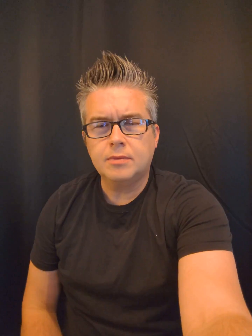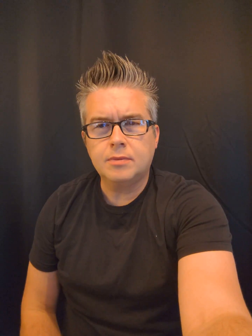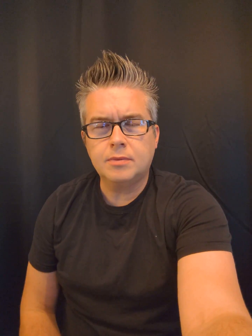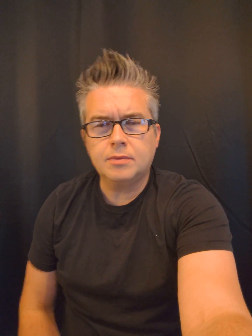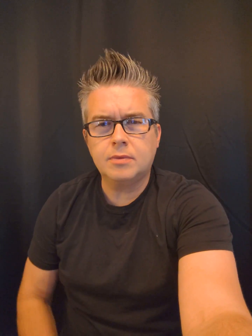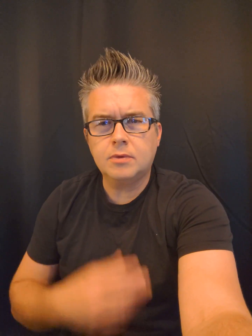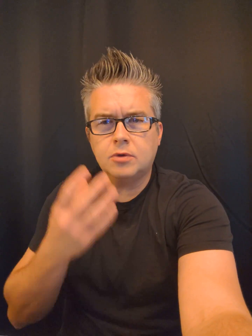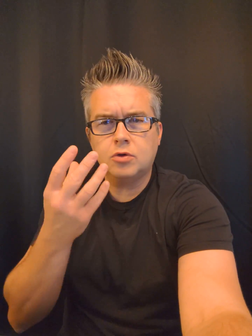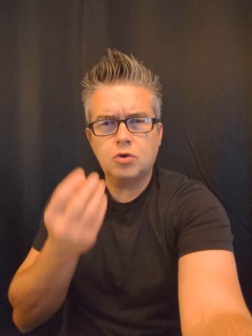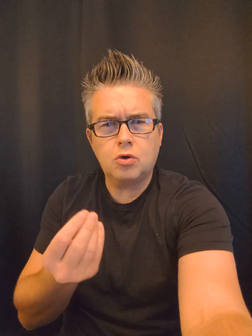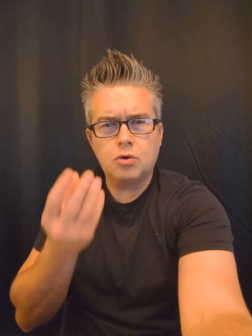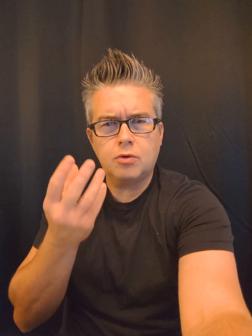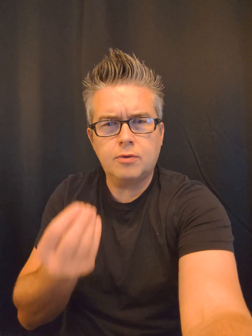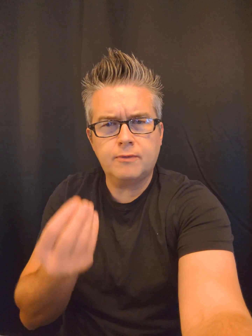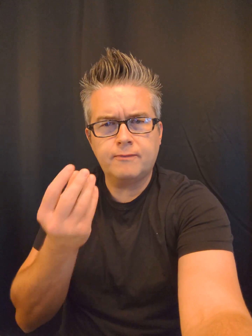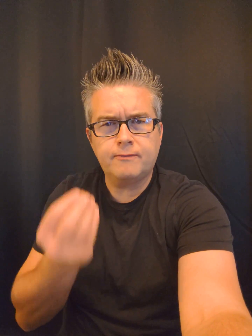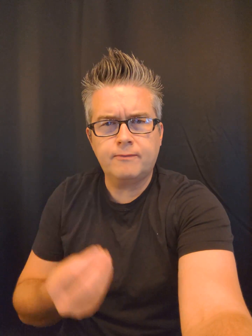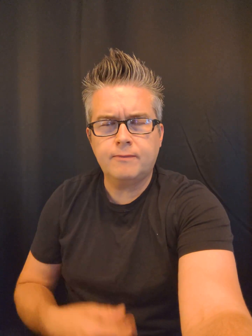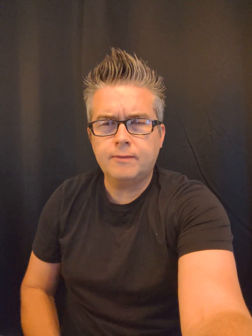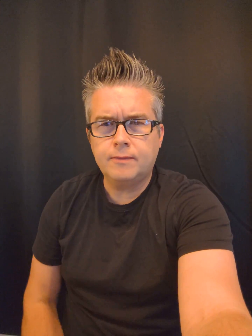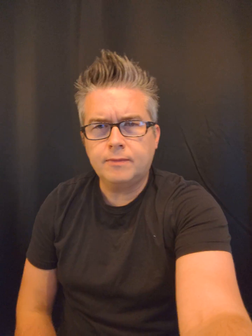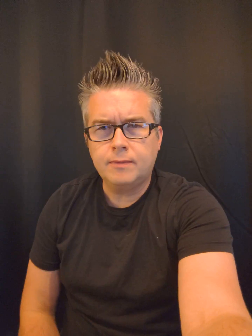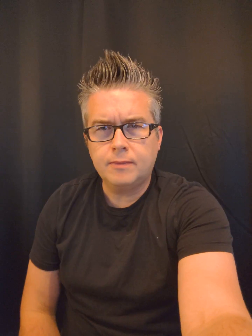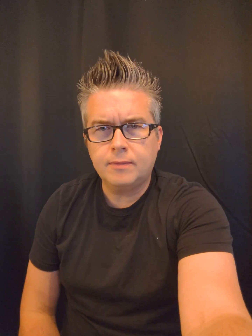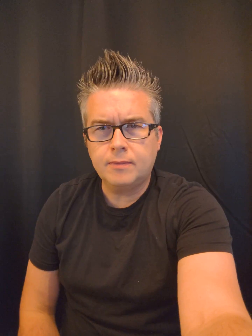gentle